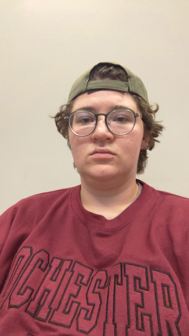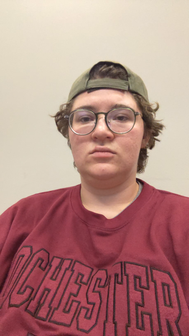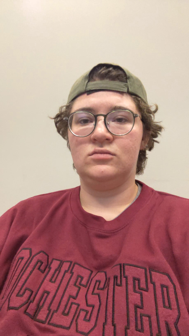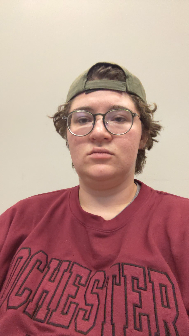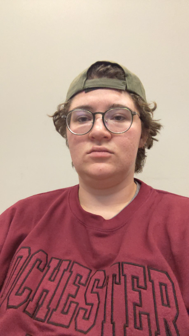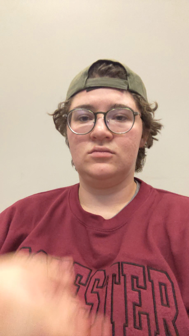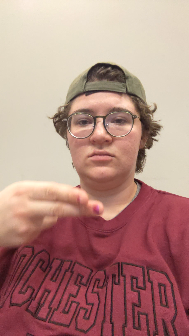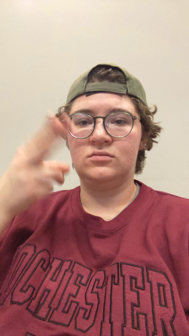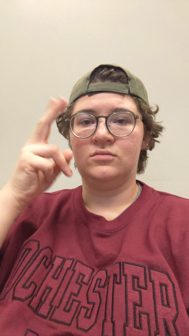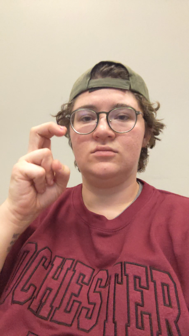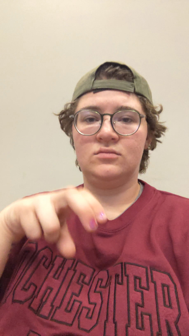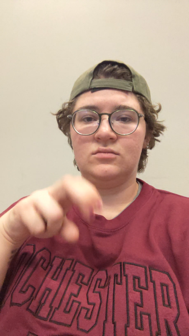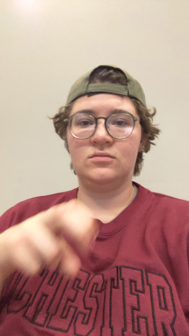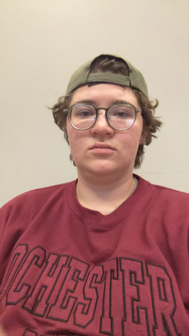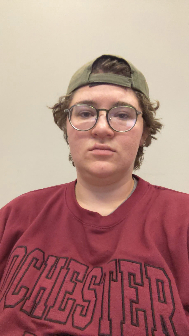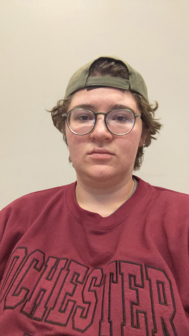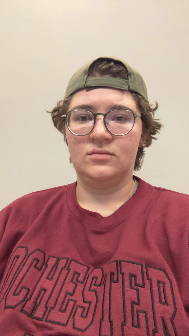high chair